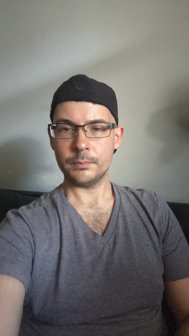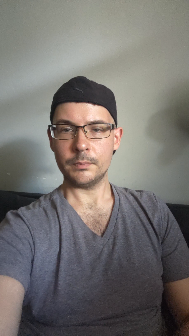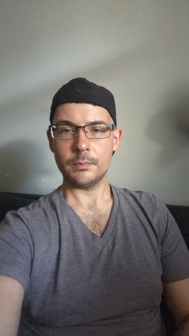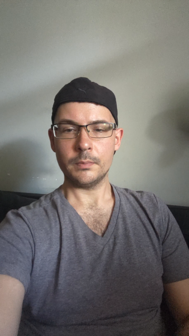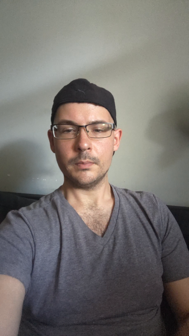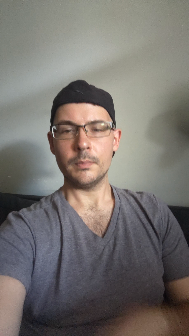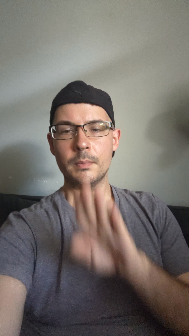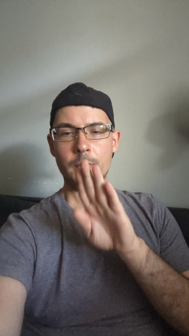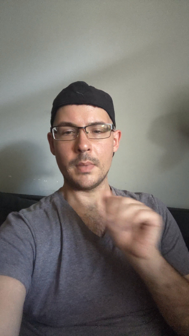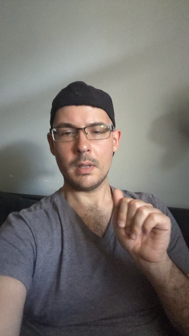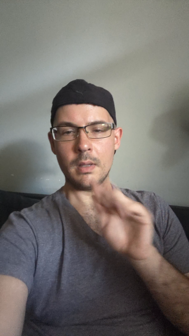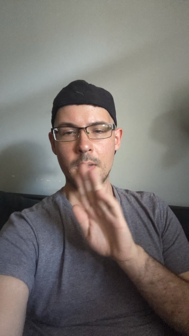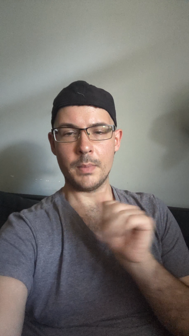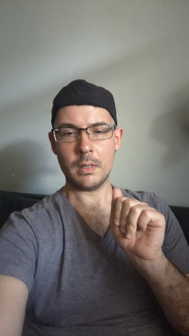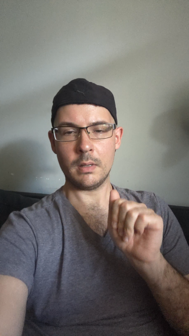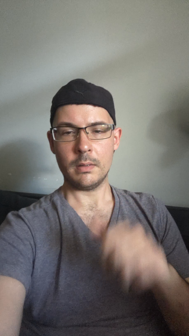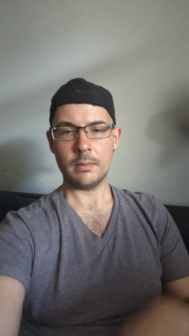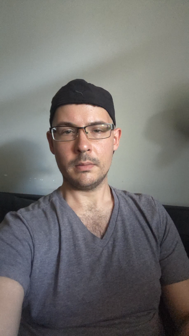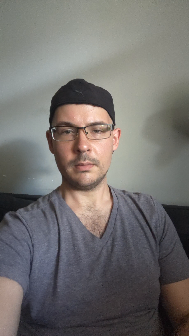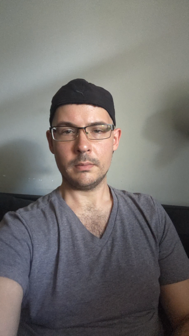baa baa